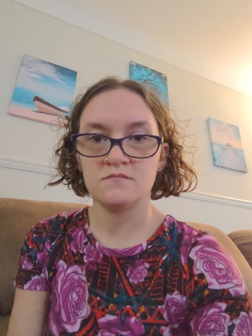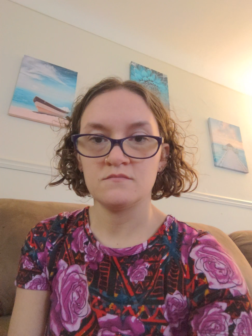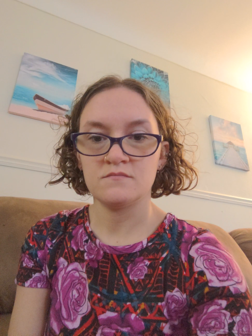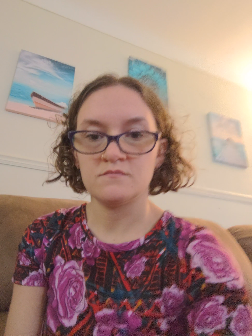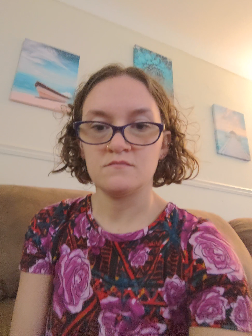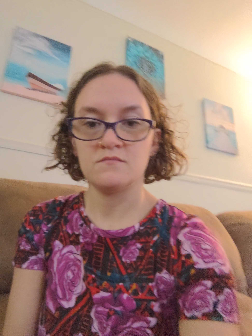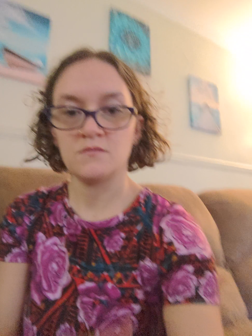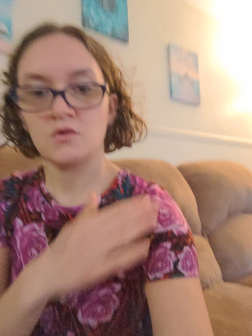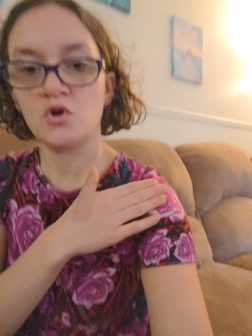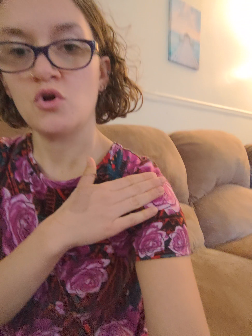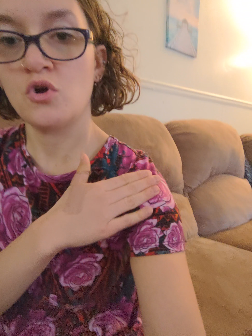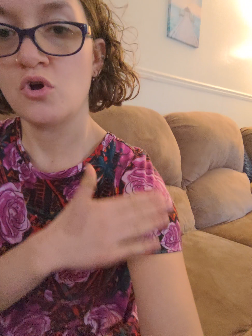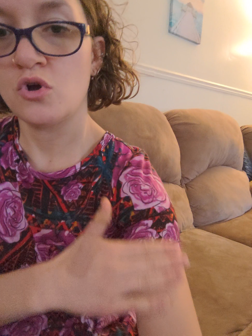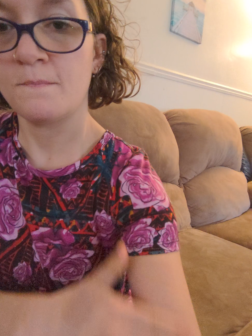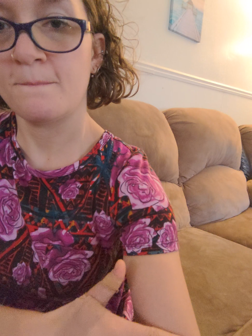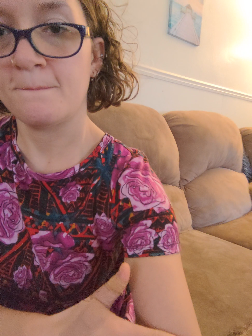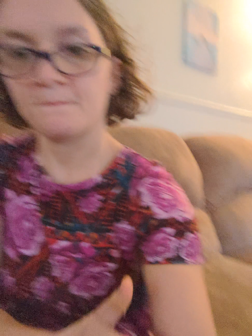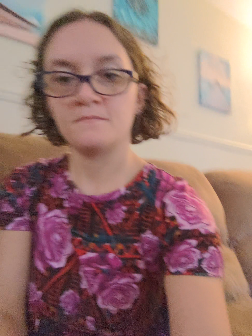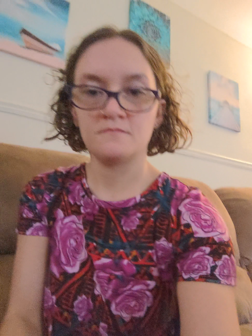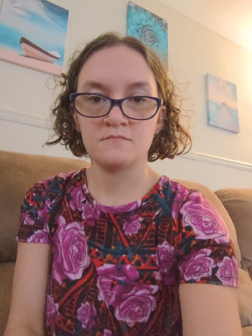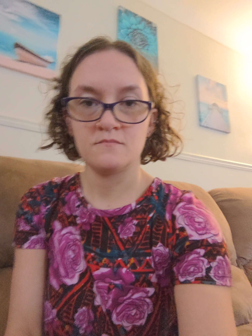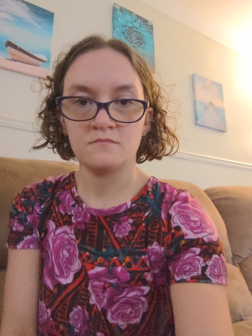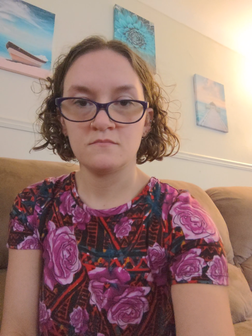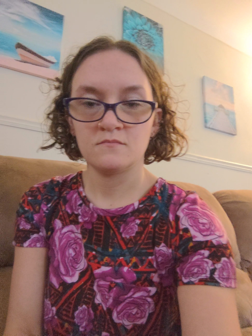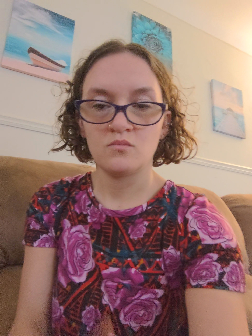arm